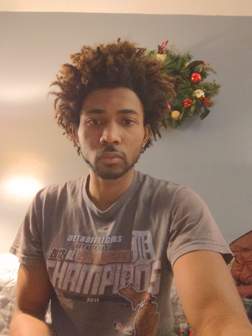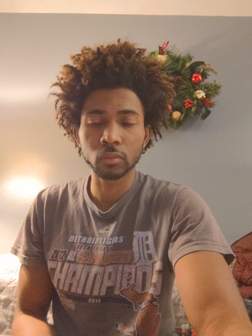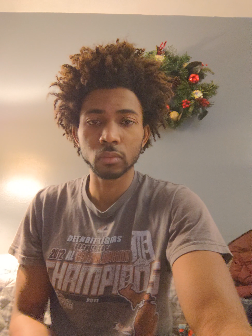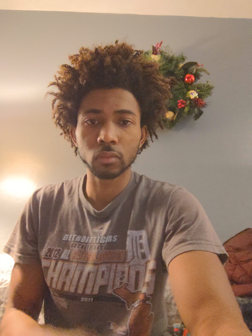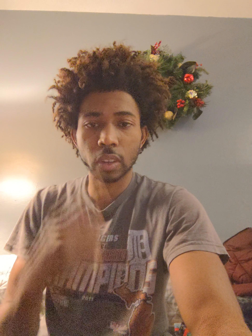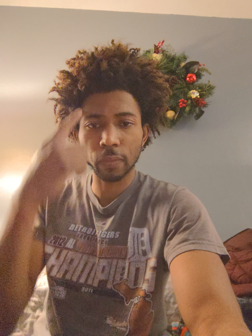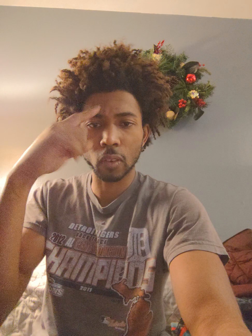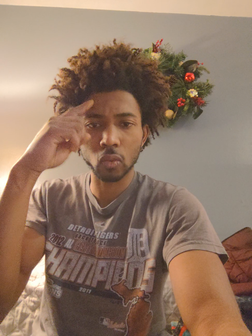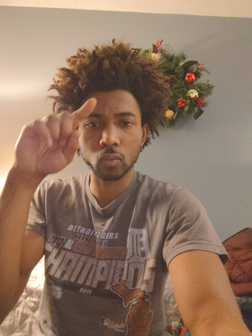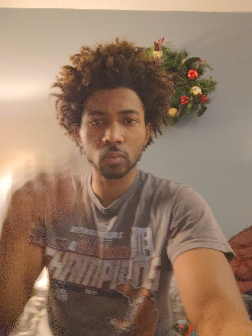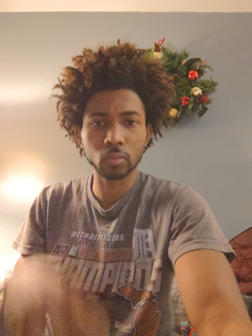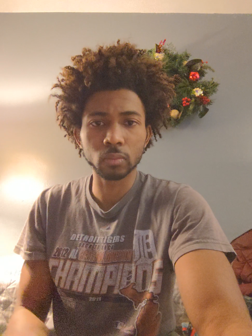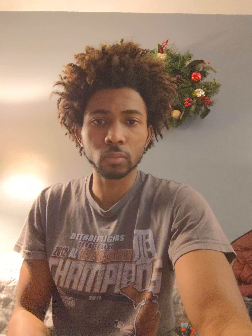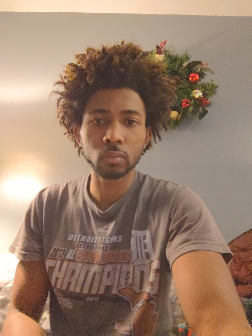for